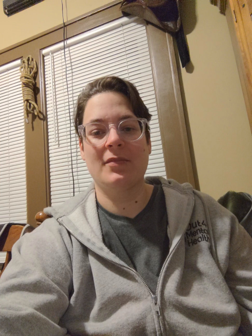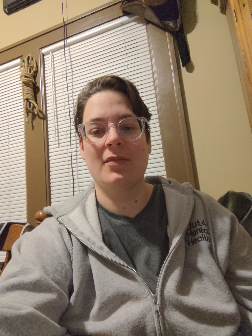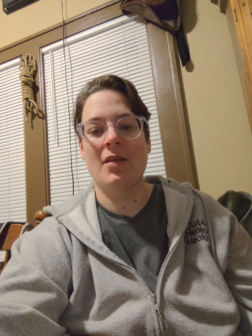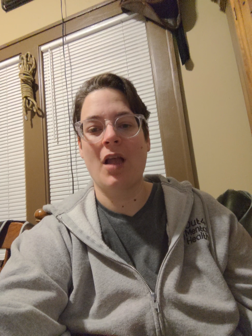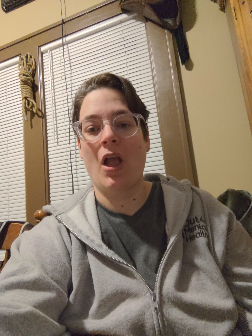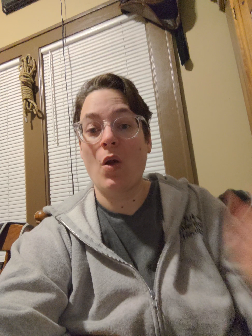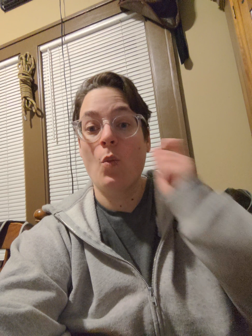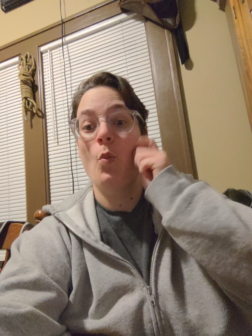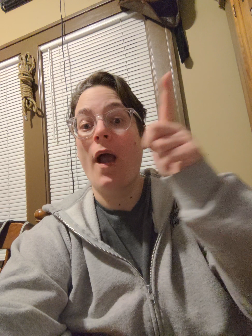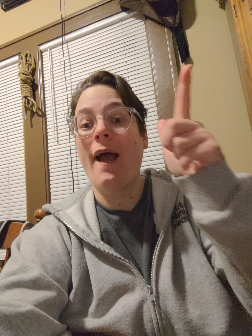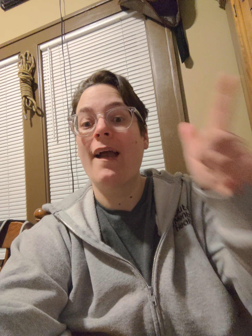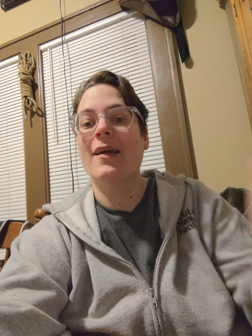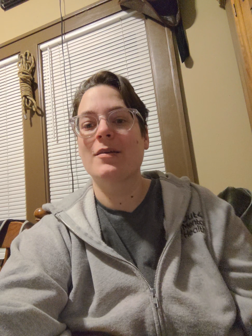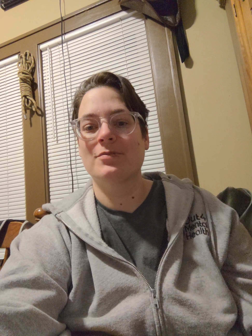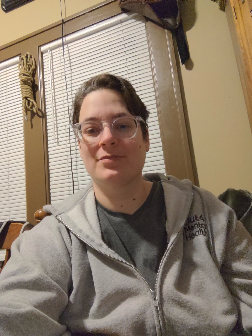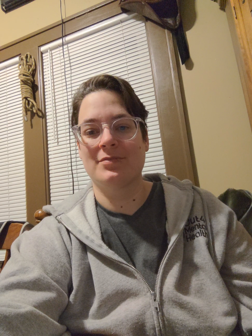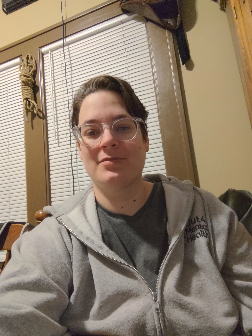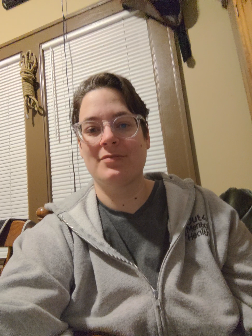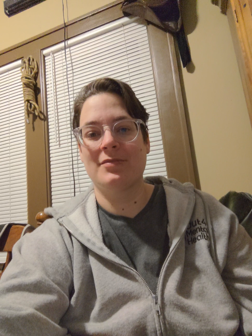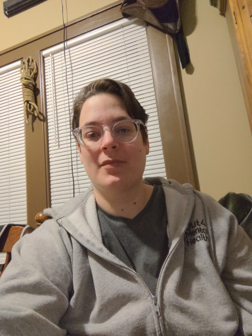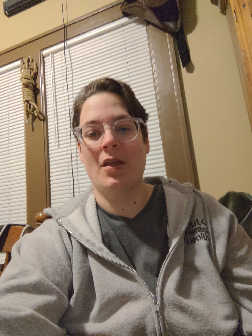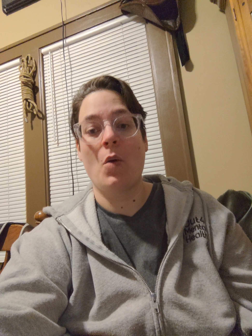wake